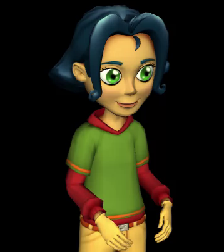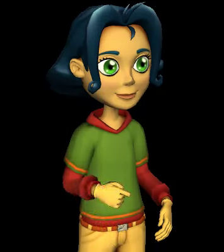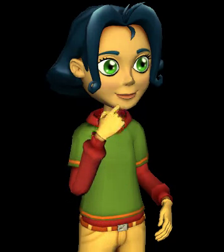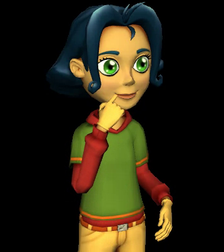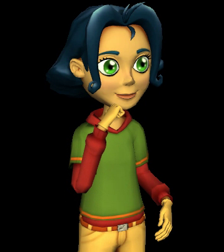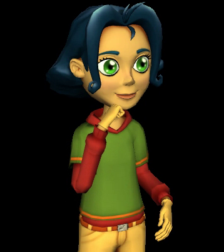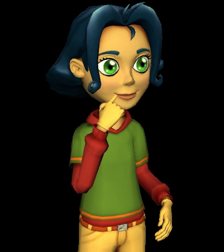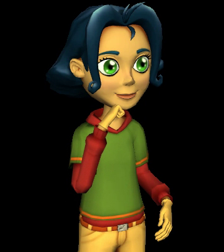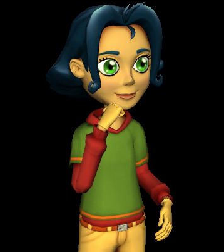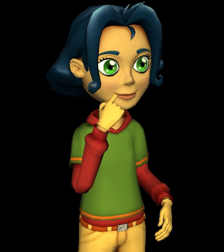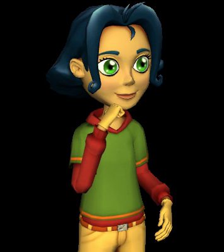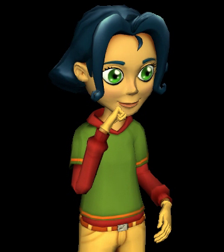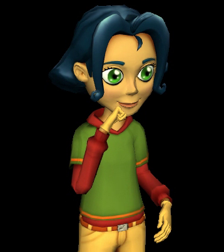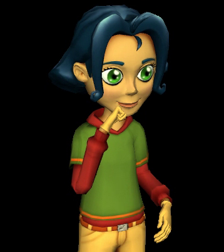طبيب أسنان